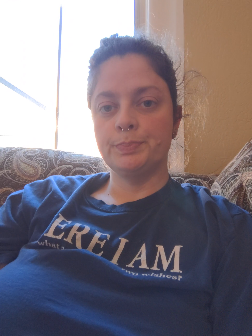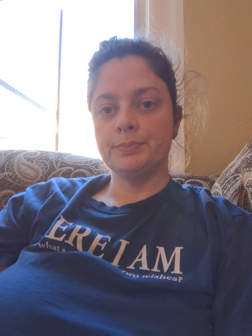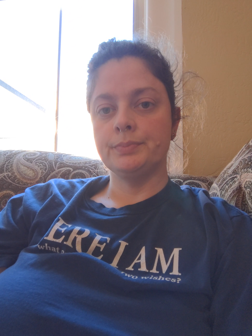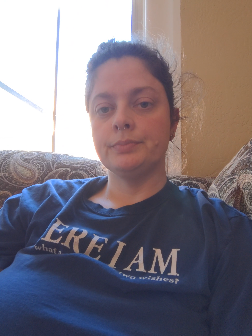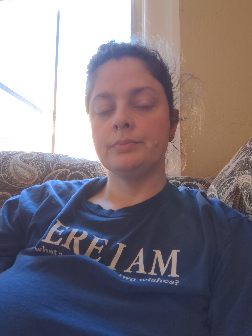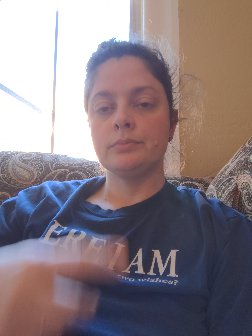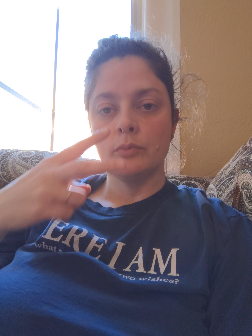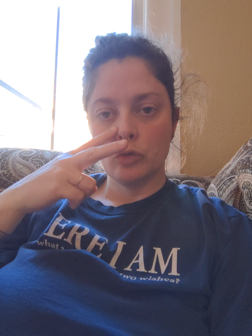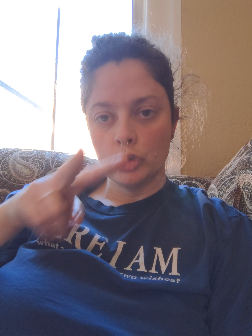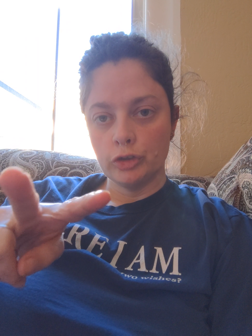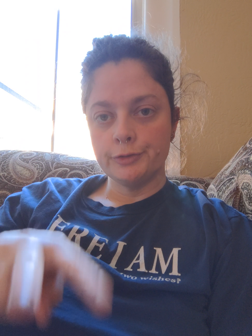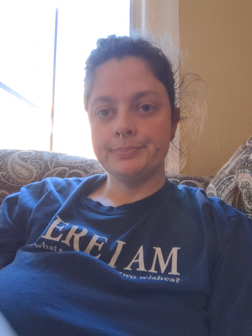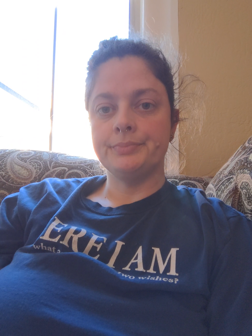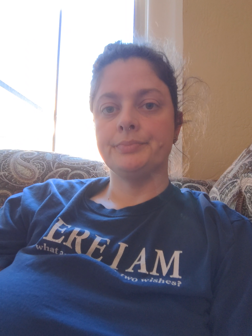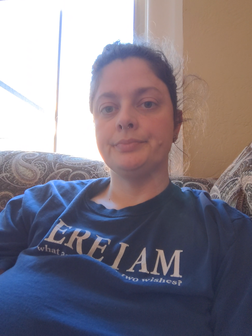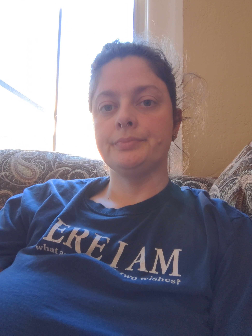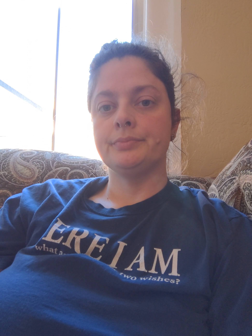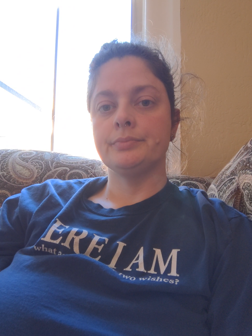look